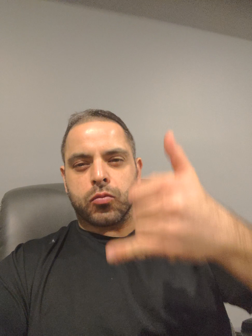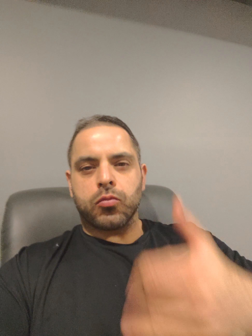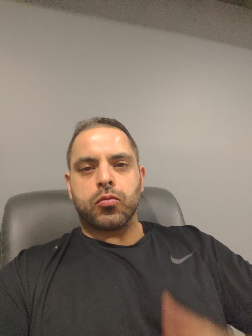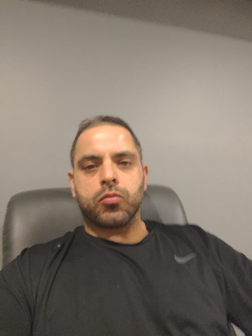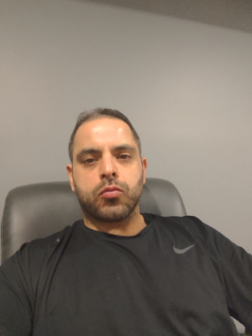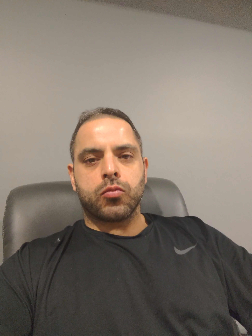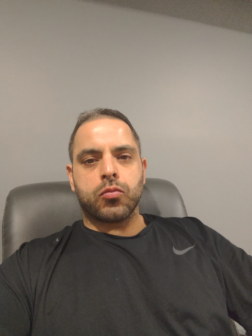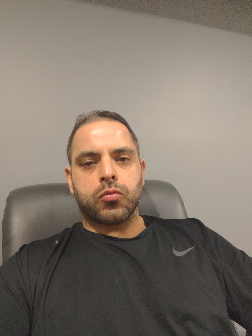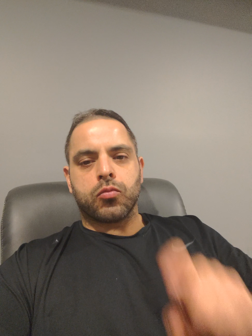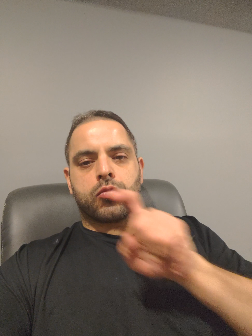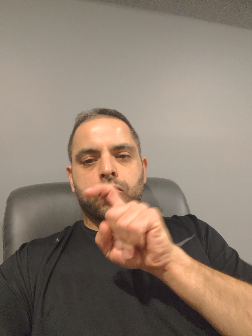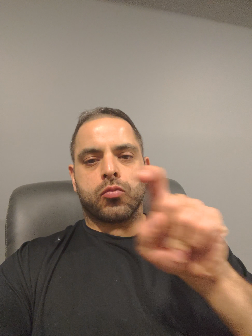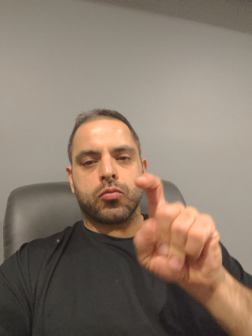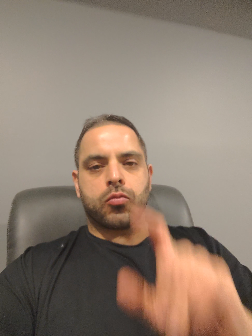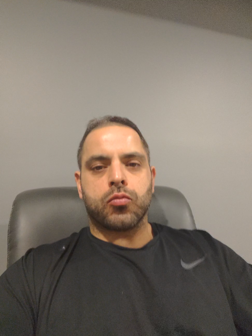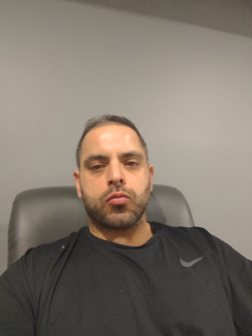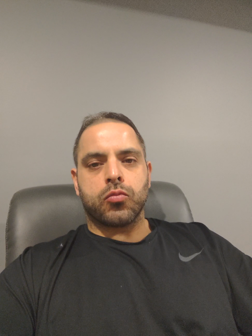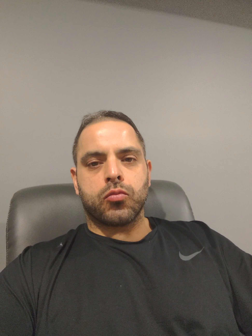closet